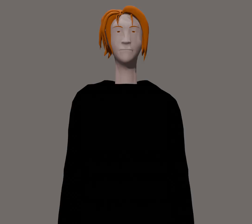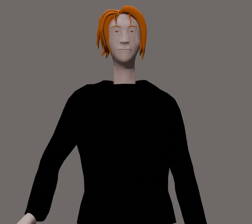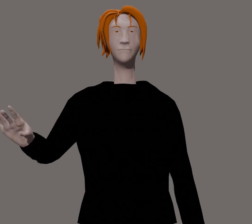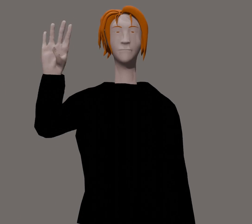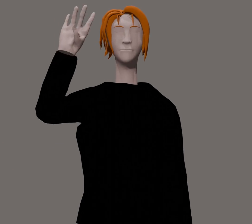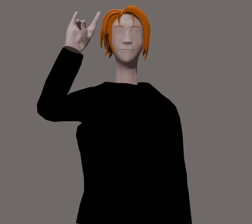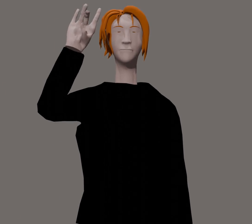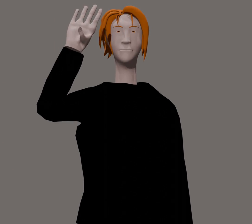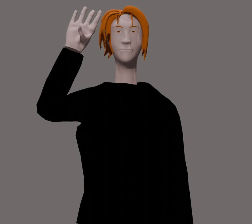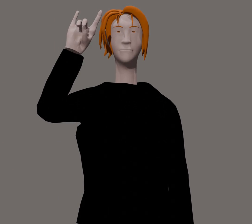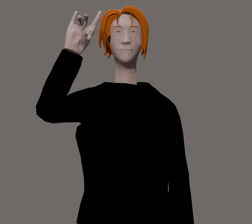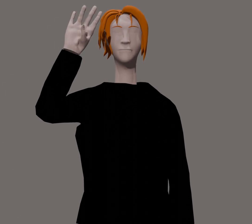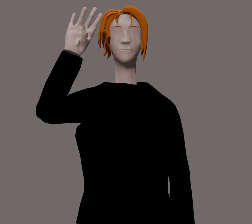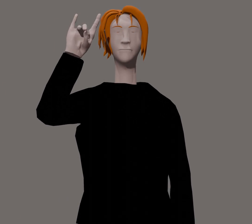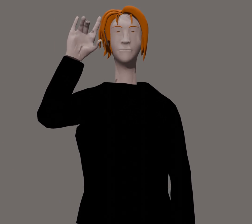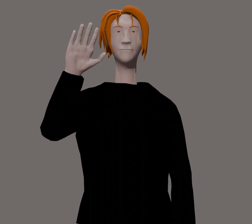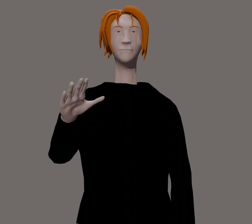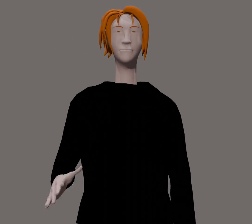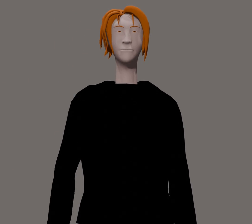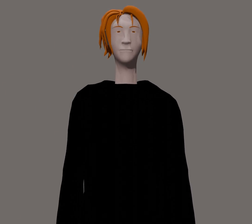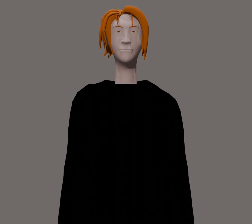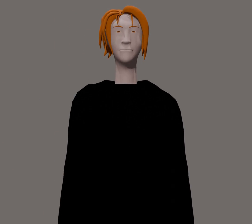Chihuahua